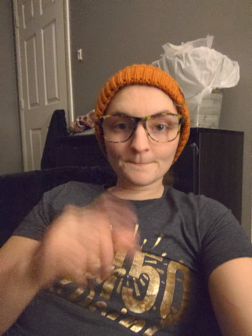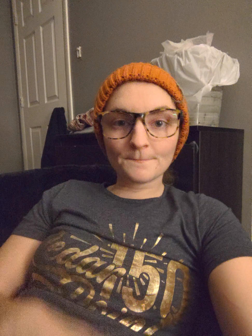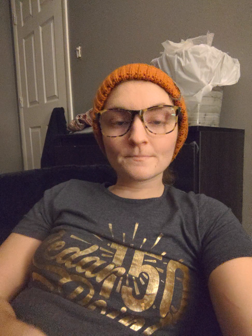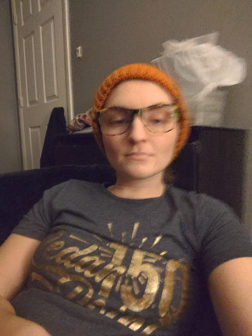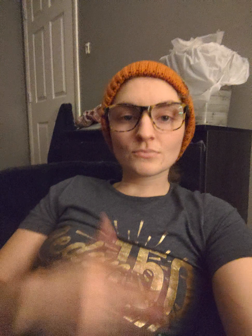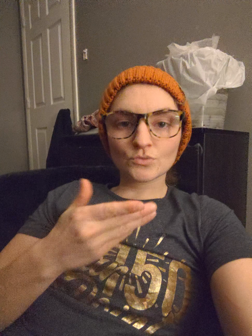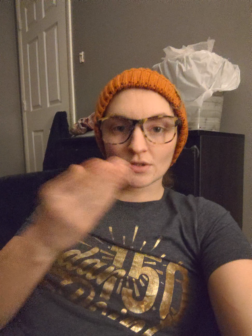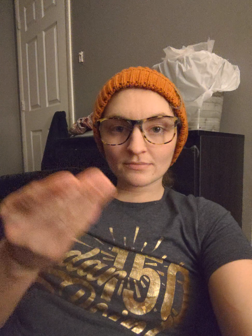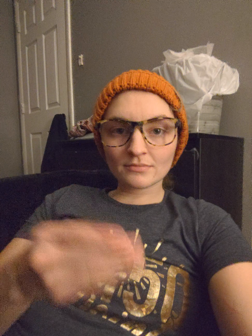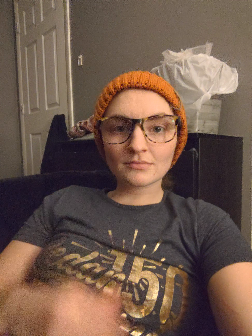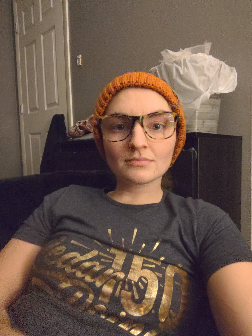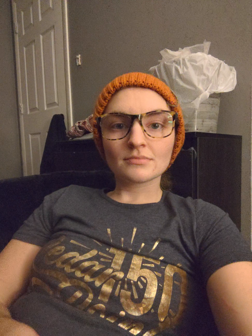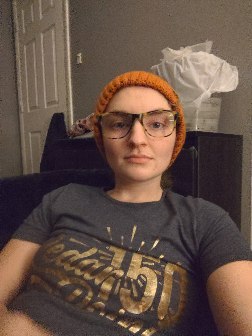give